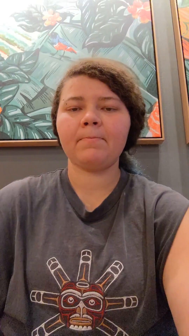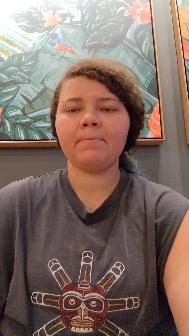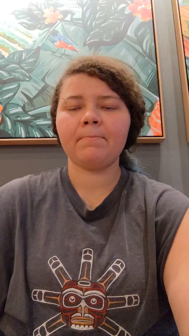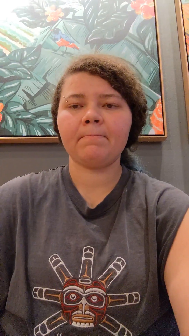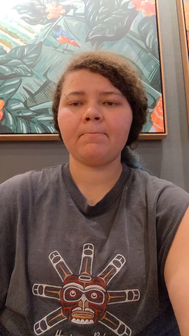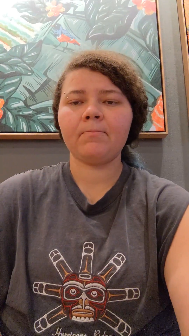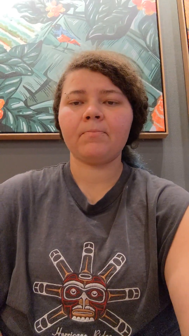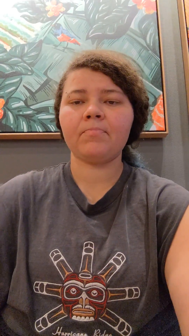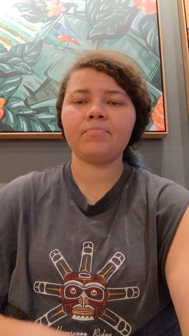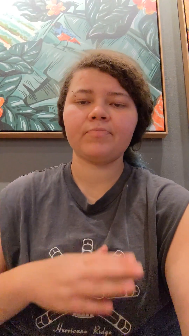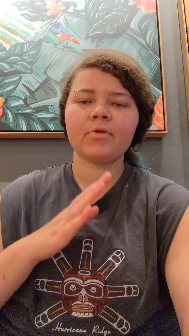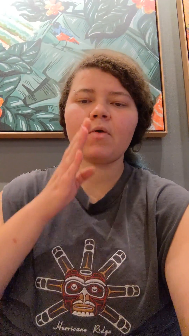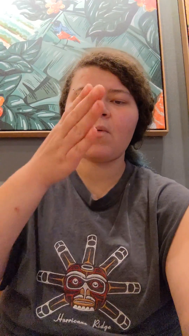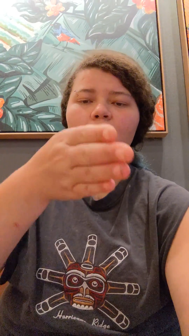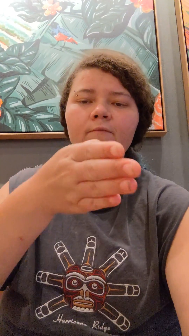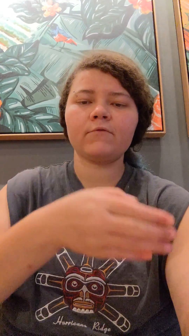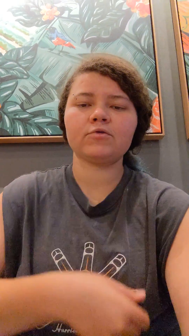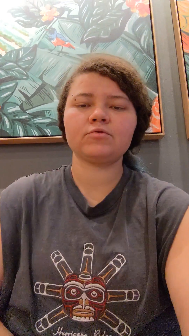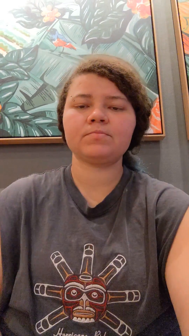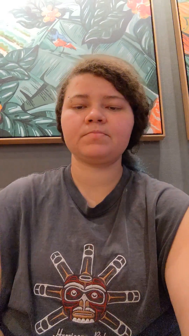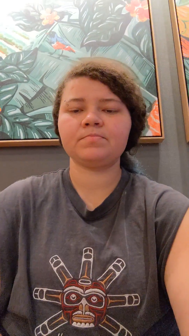over